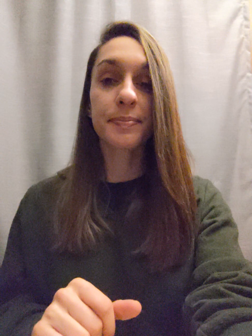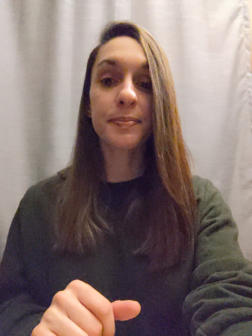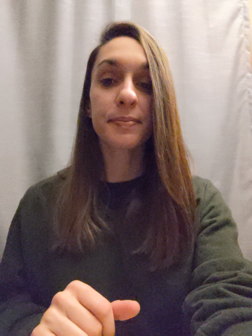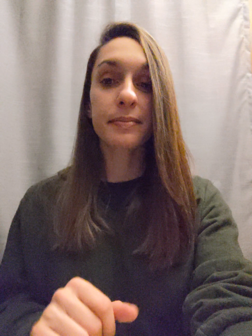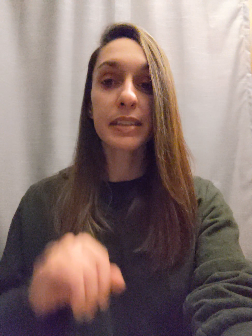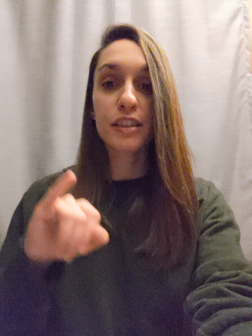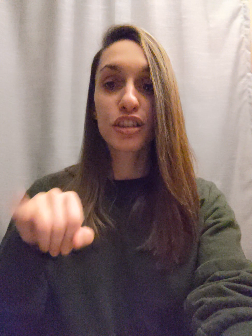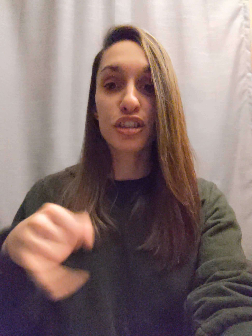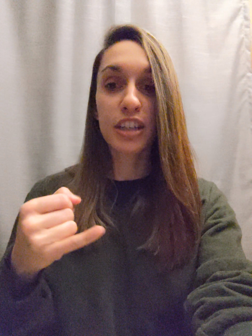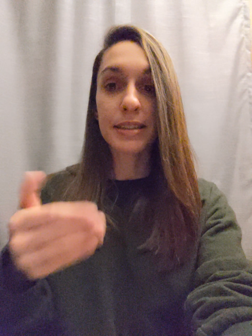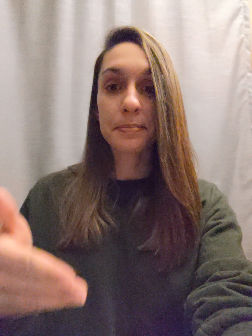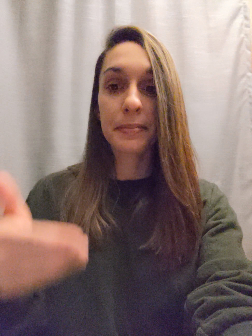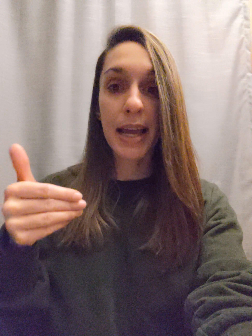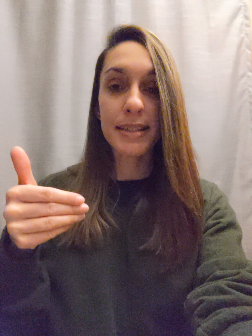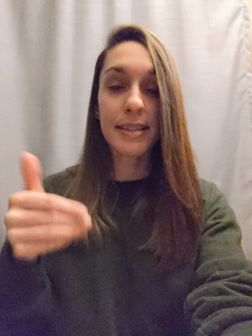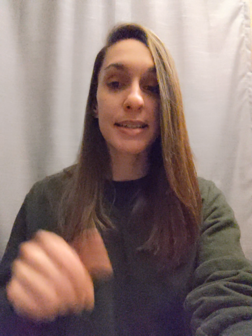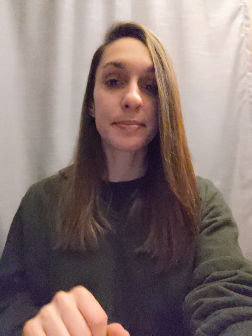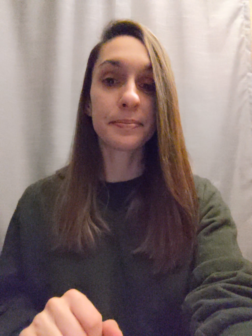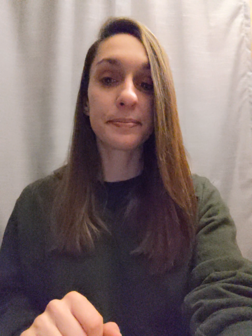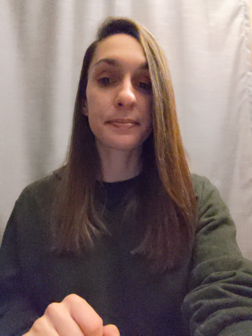jeans